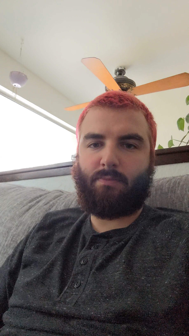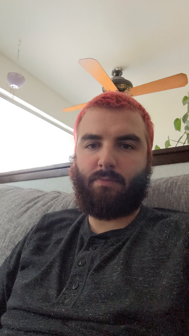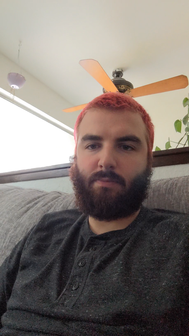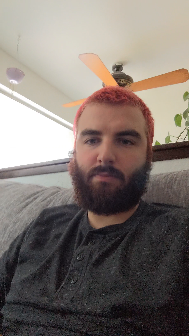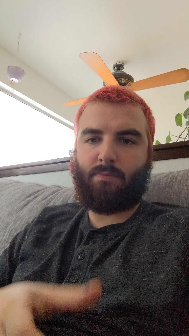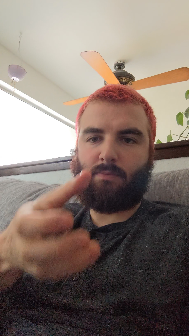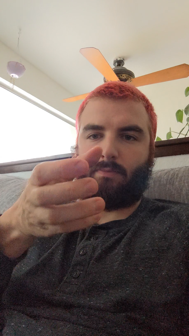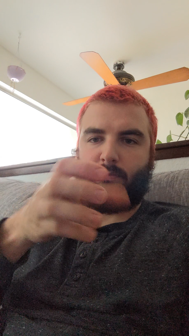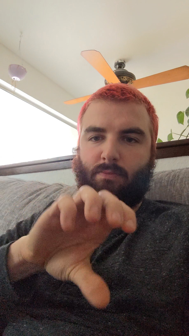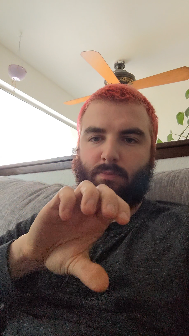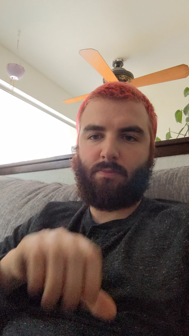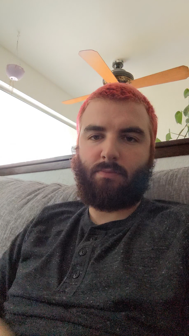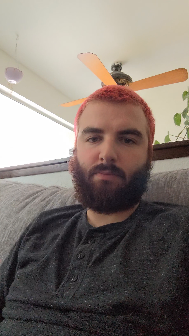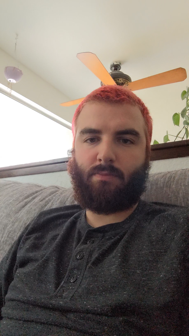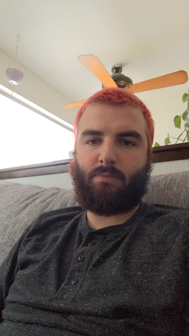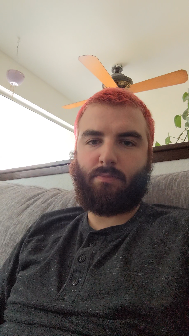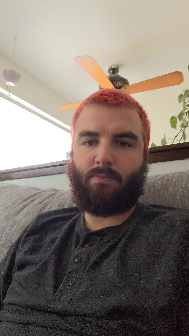dump